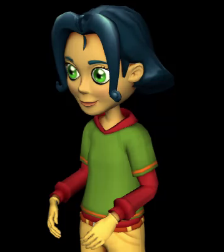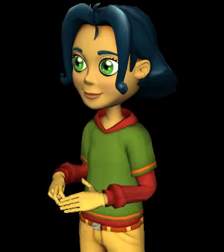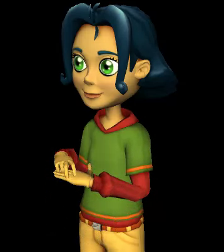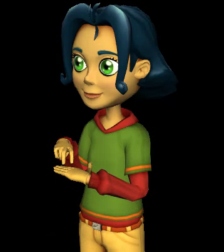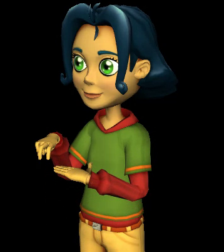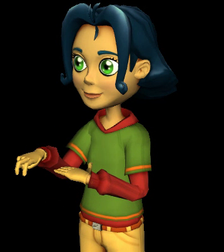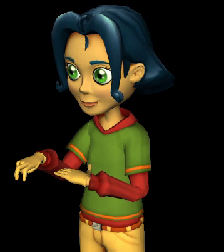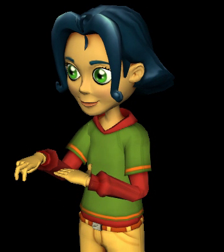يقفز